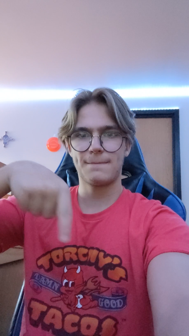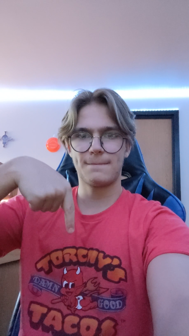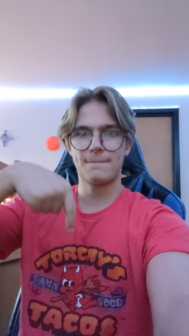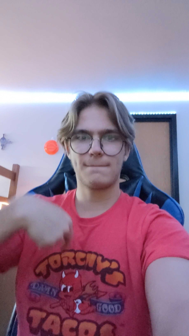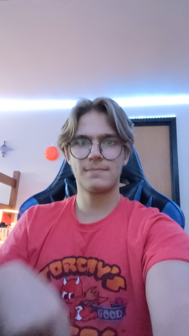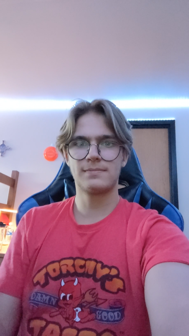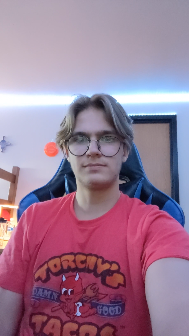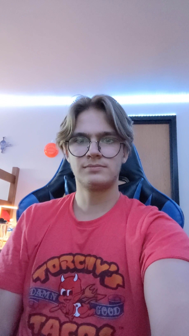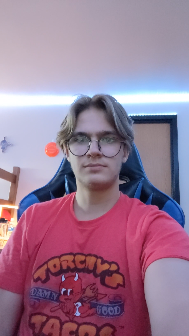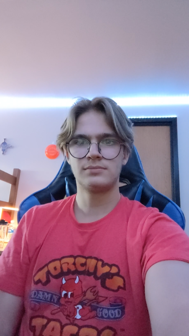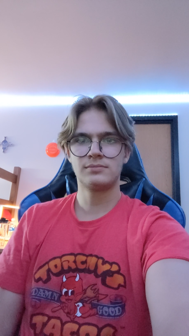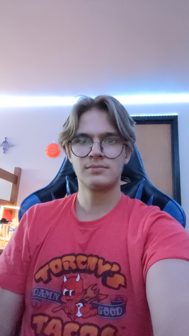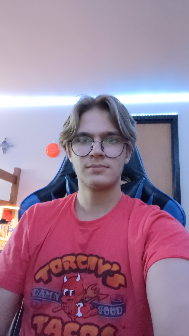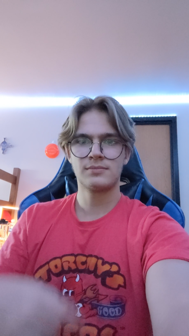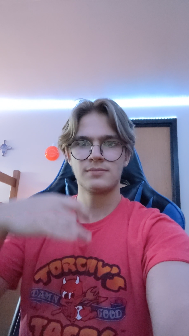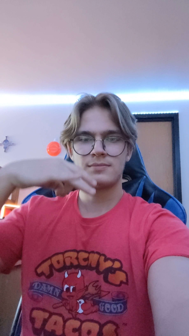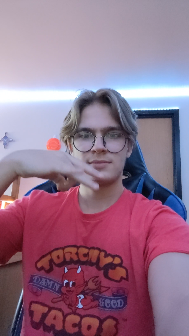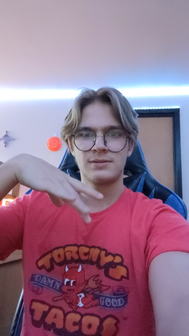pumpkin